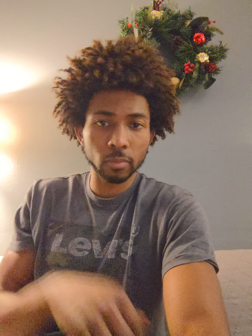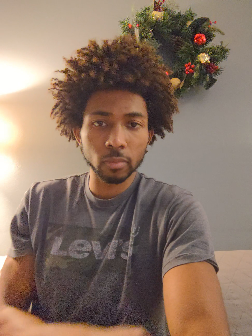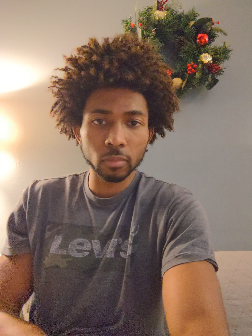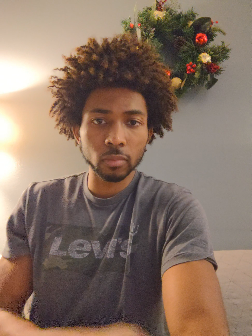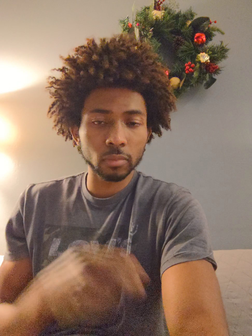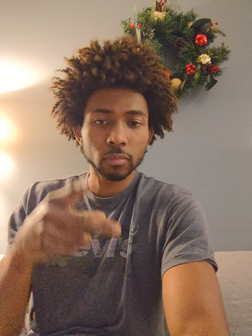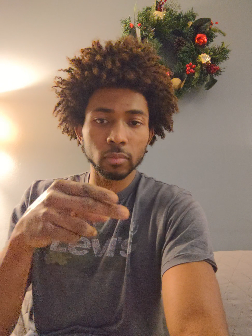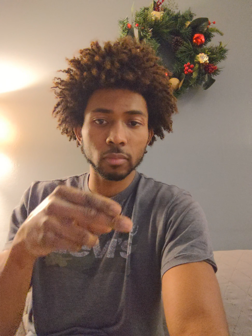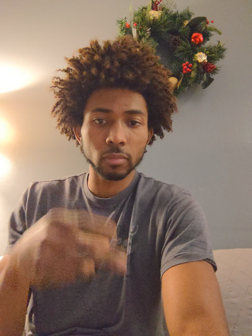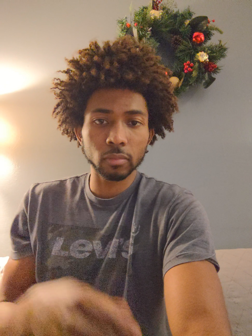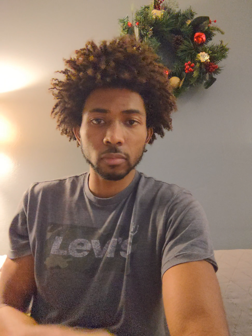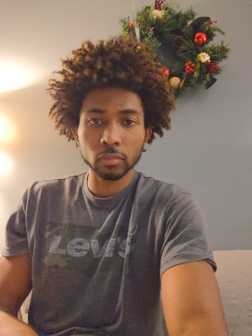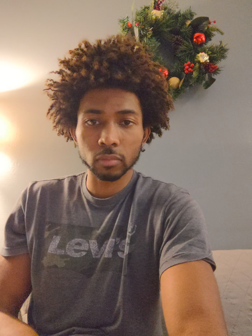cut